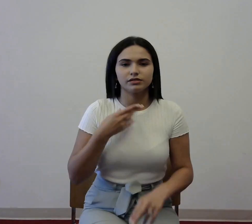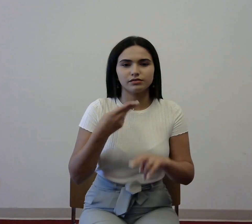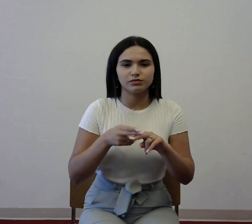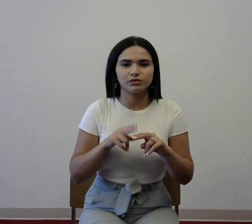bu